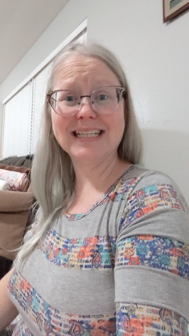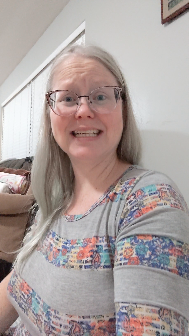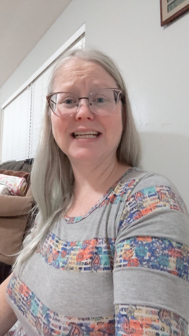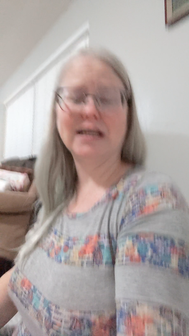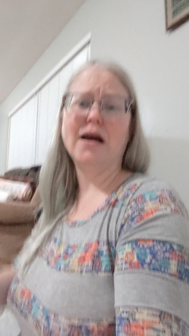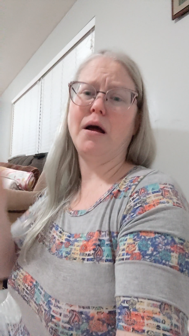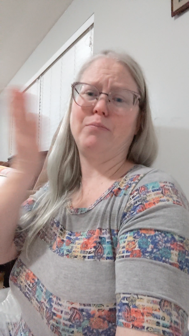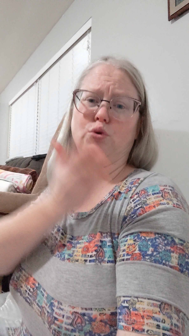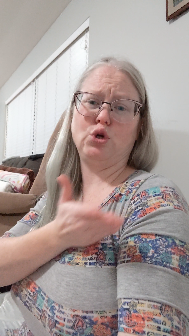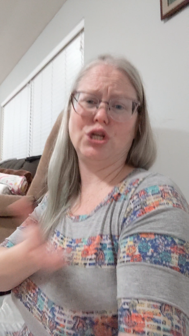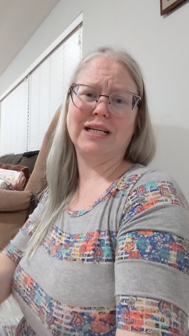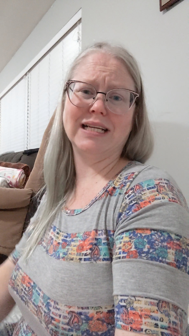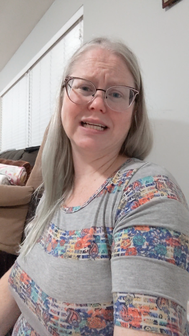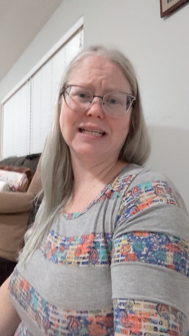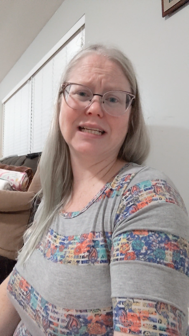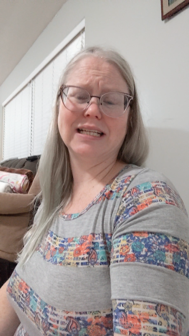bring